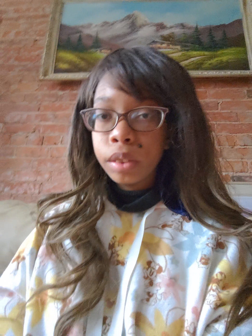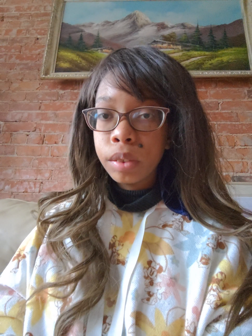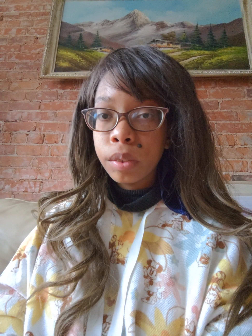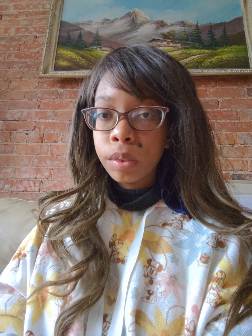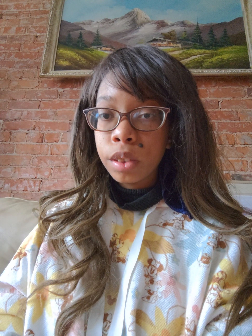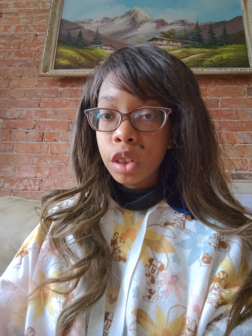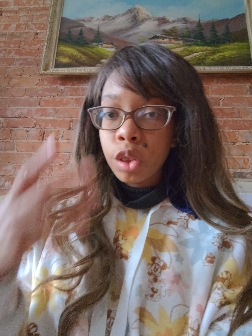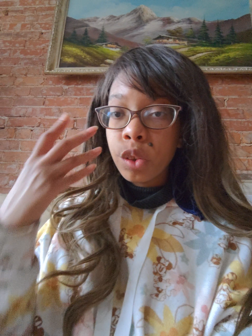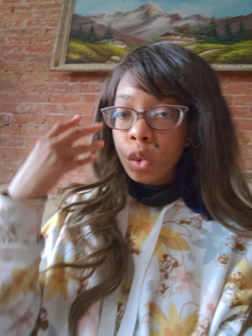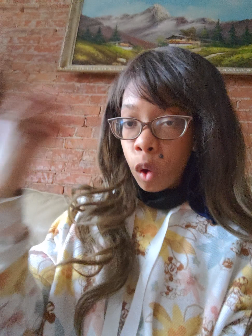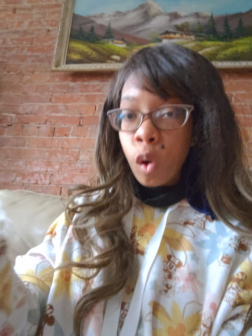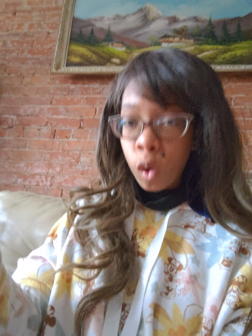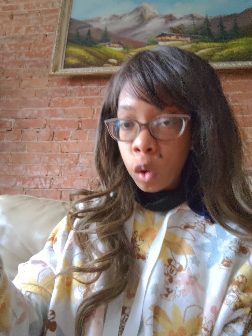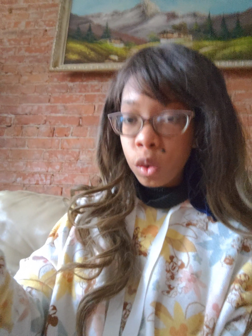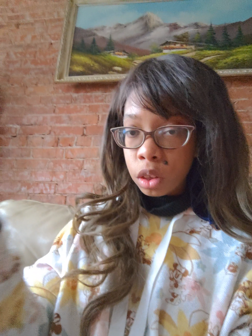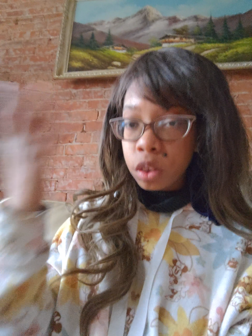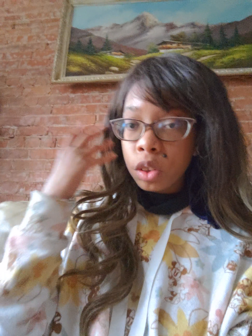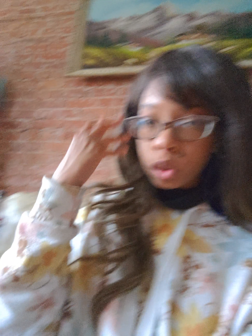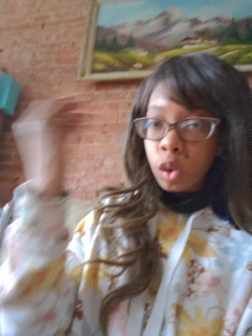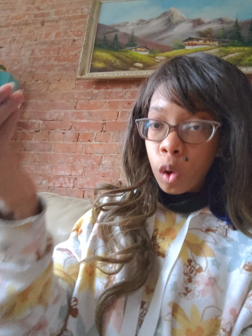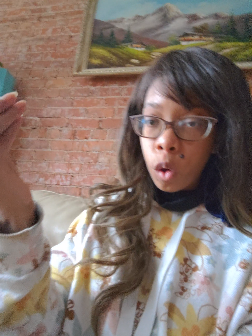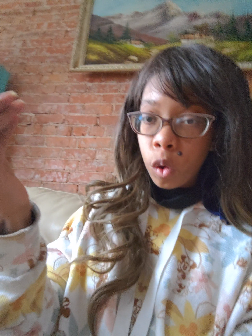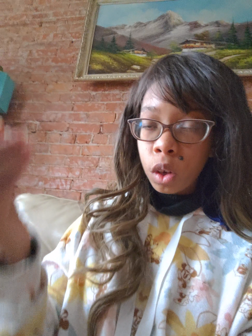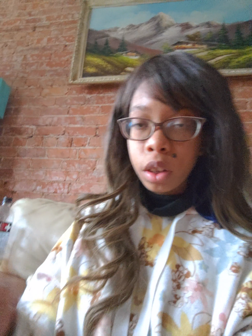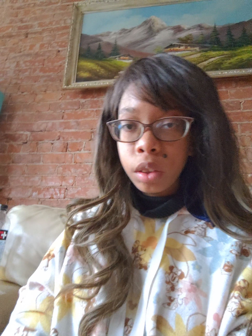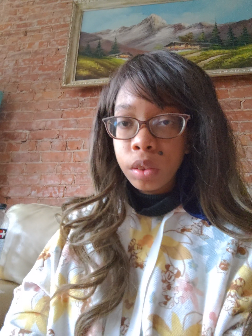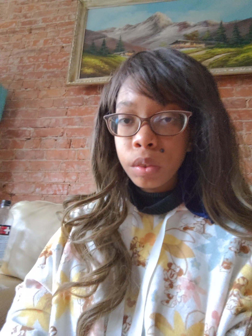go